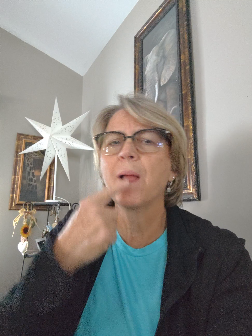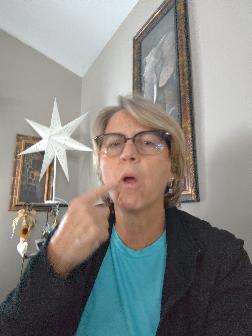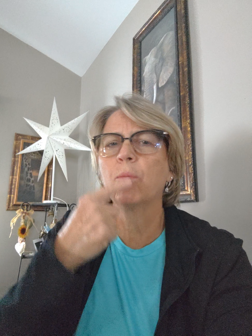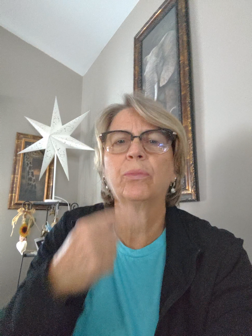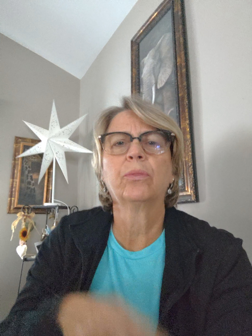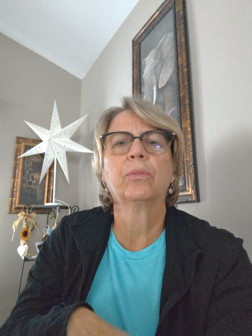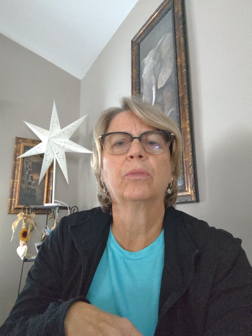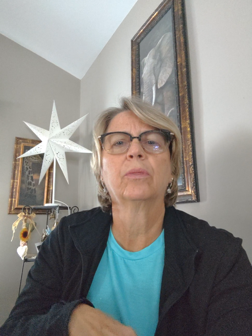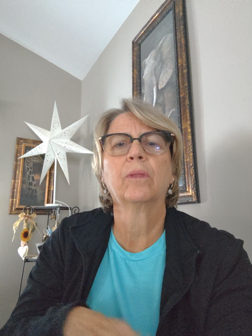mouth